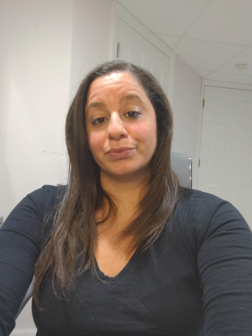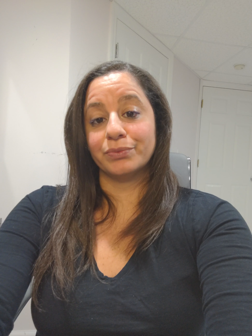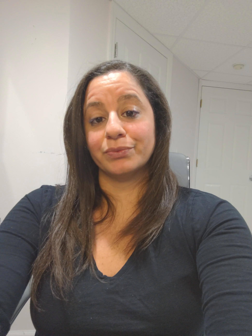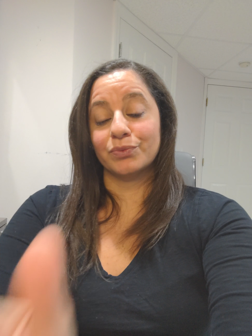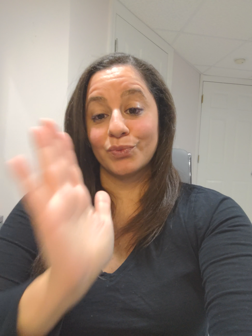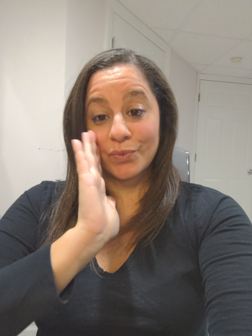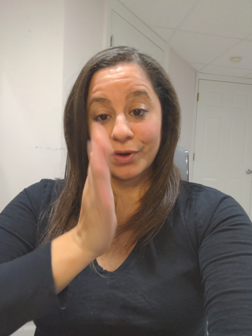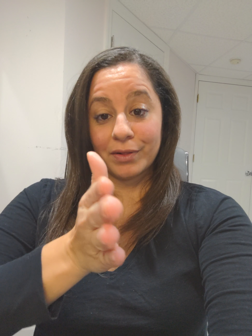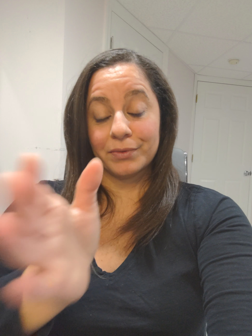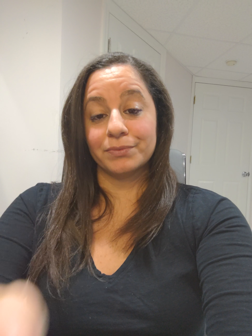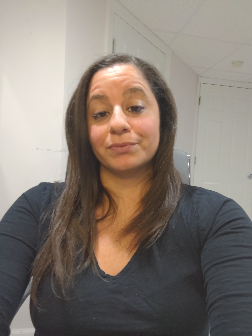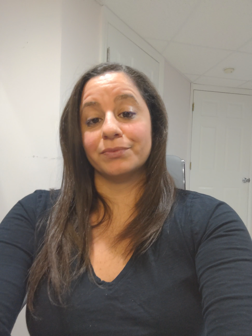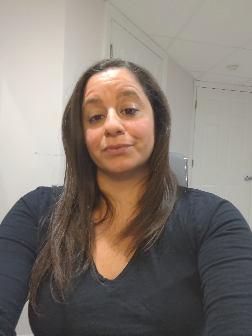will